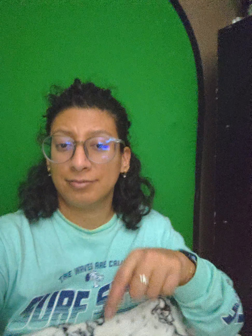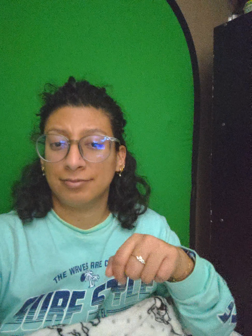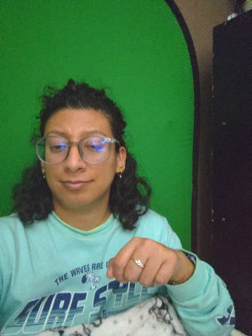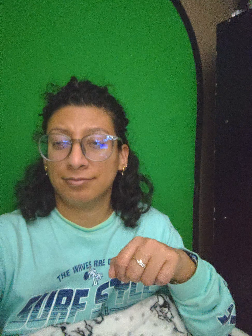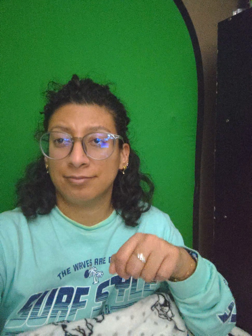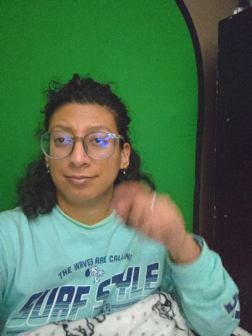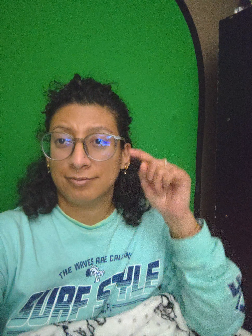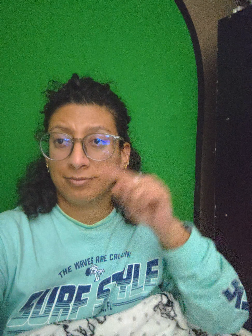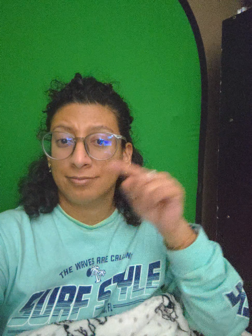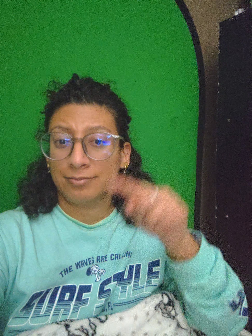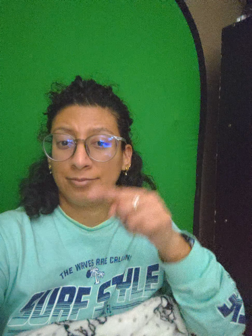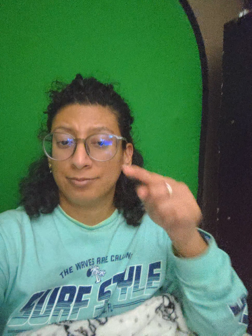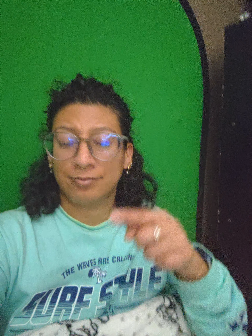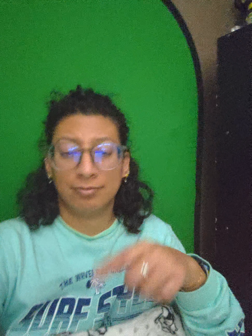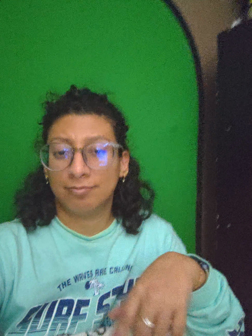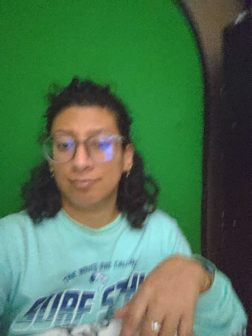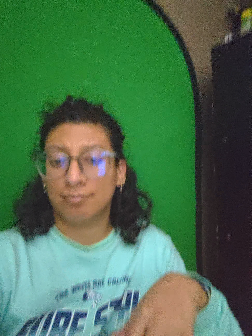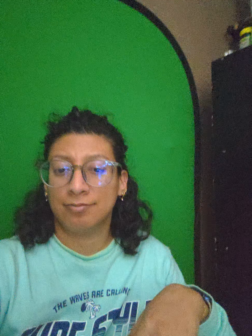owie